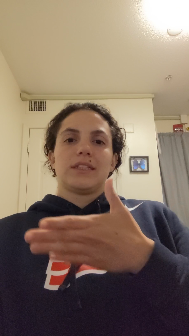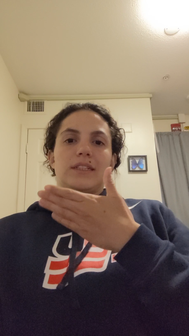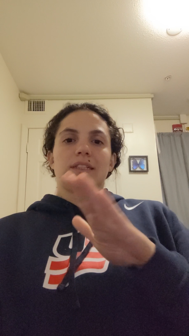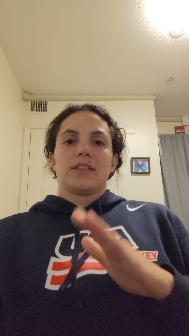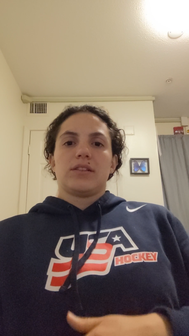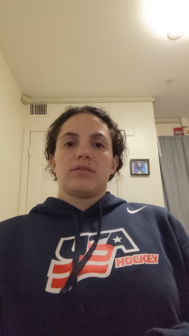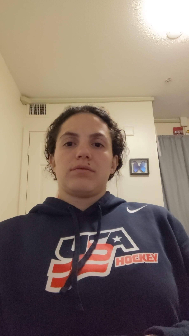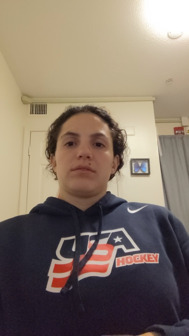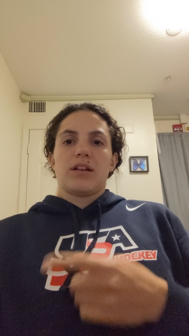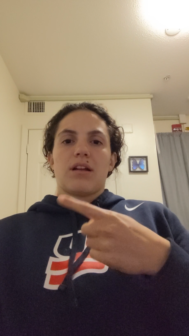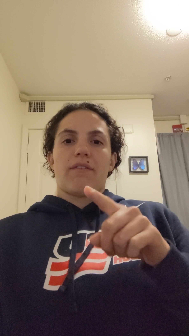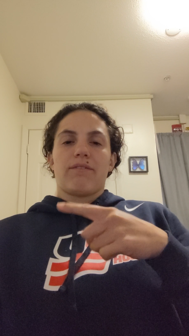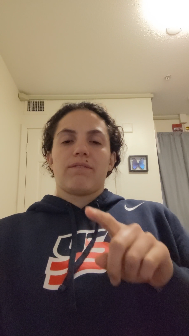knife